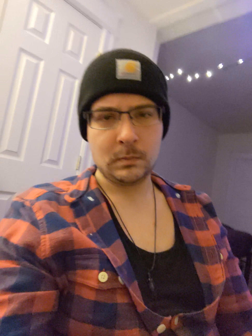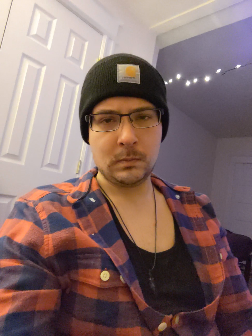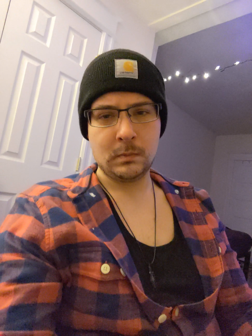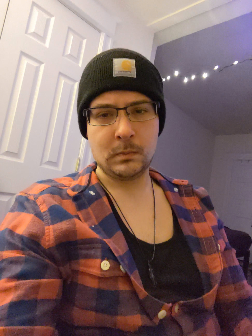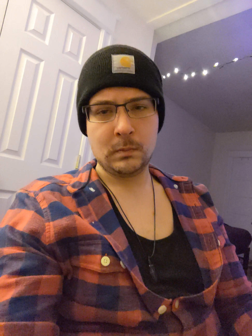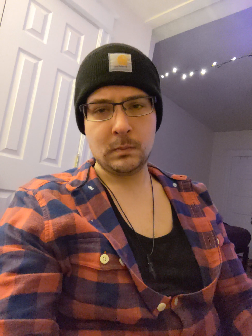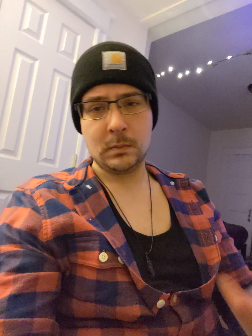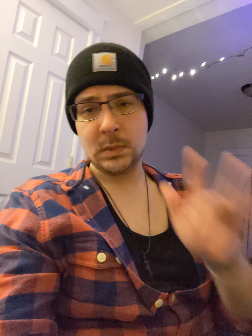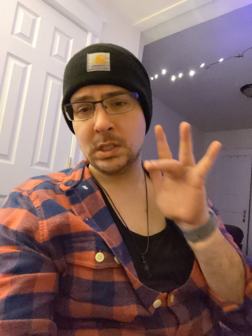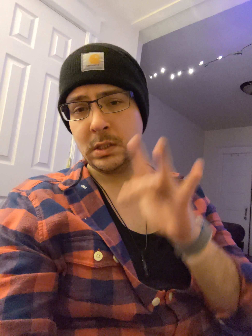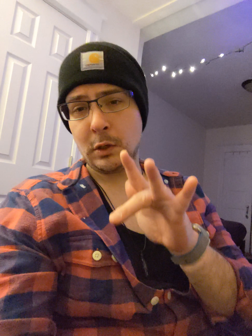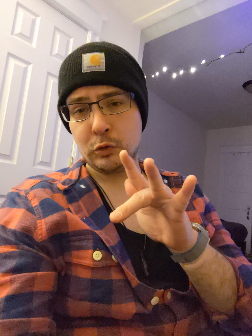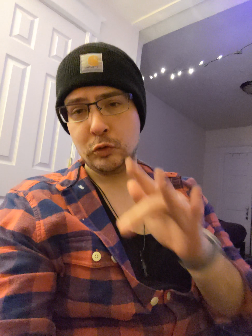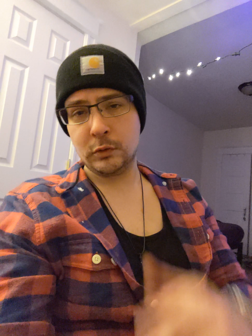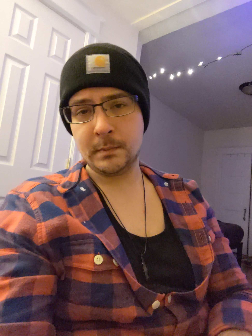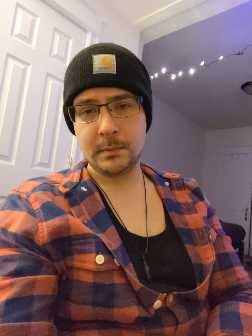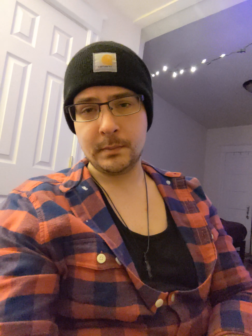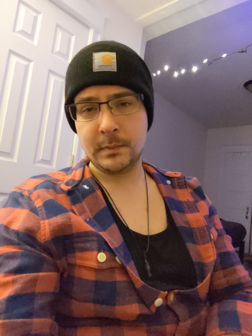touch